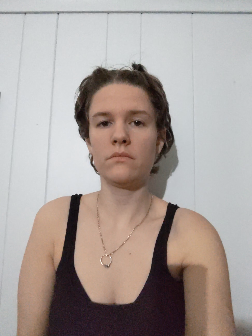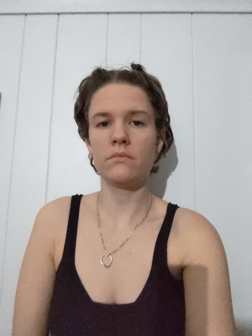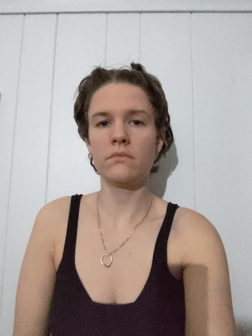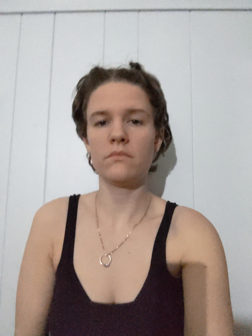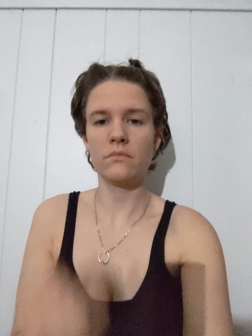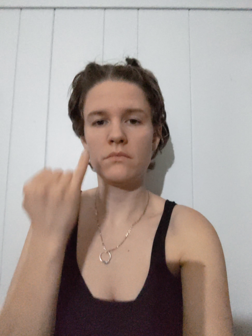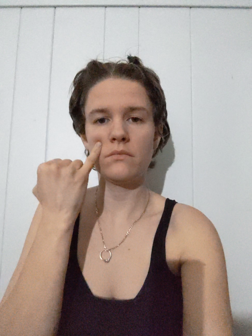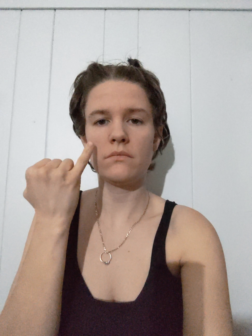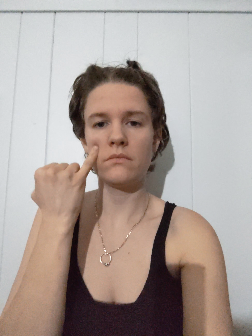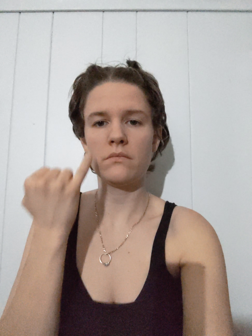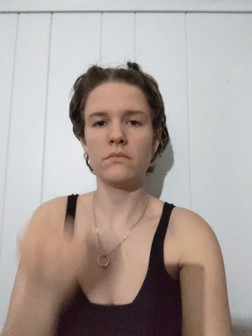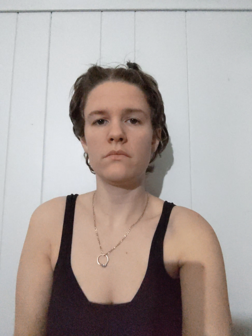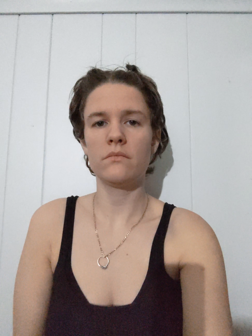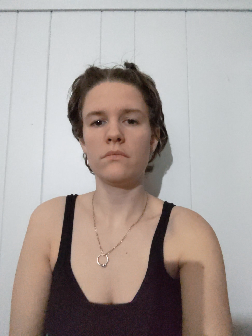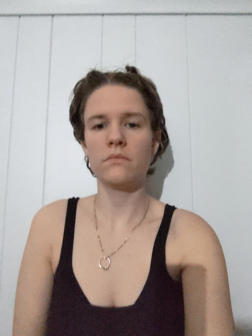if